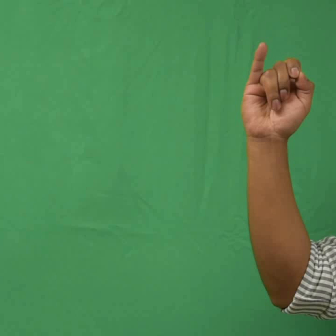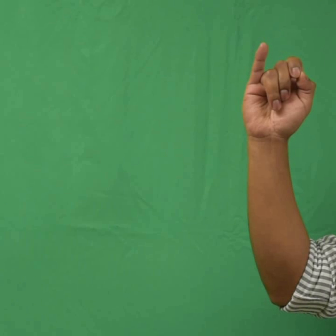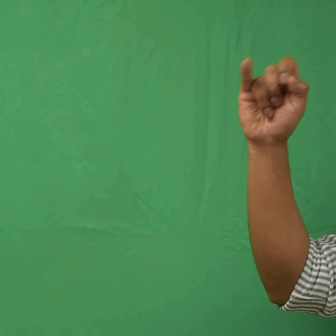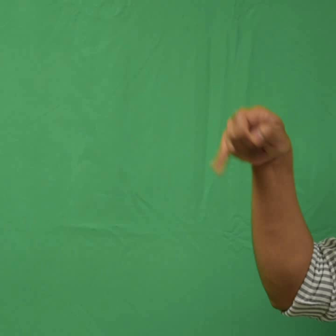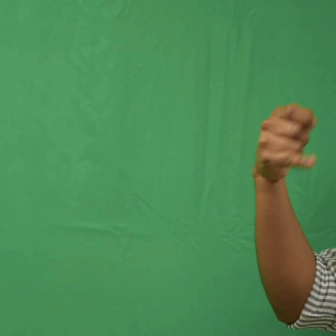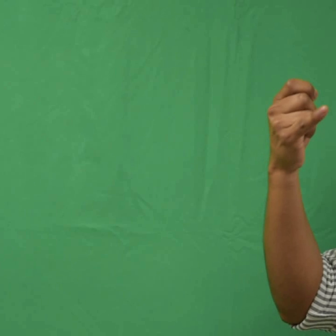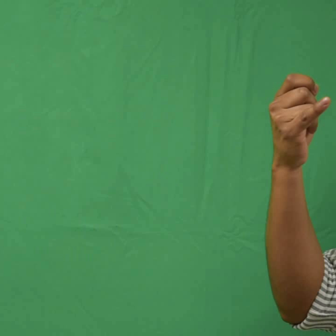J